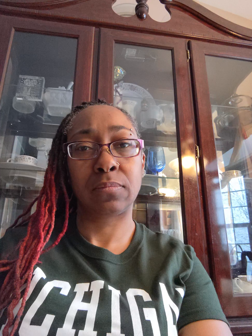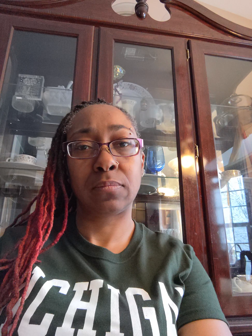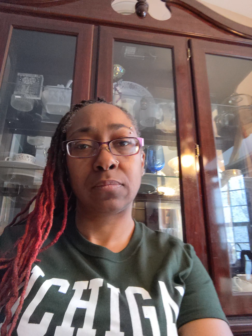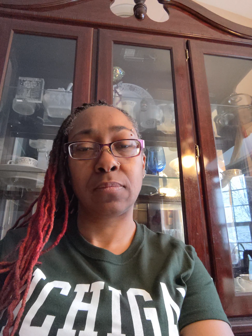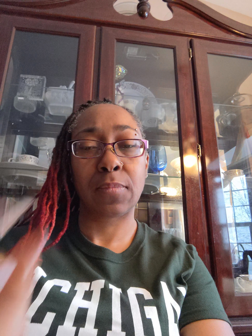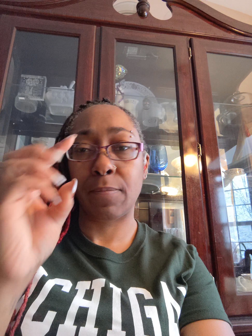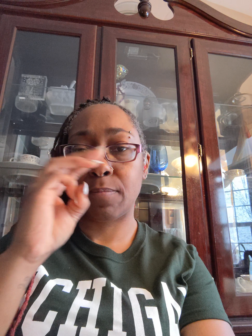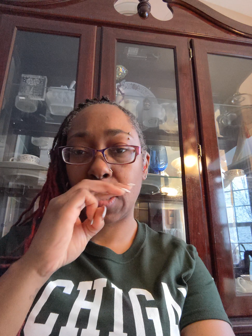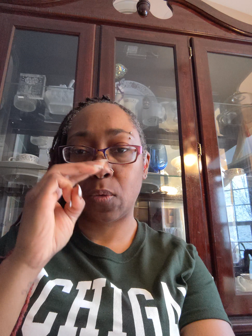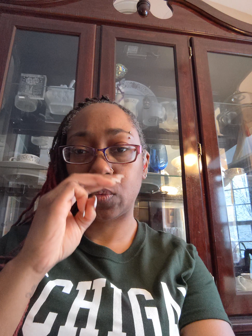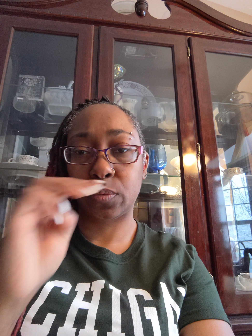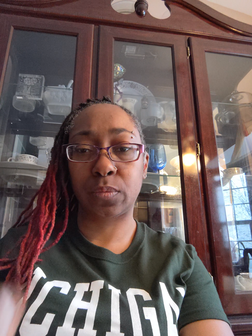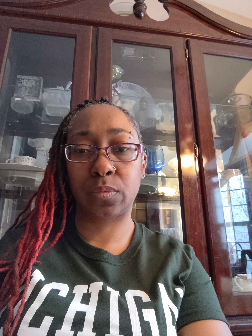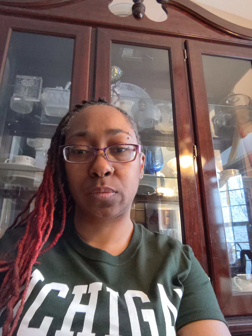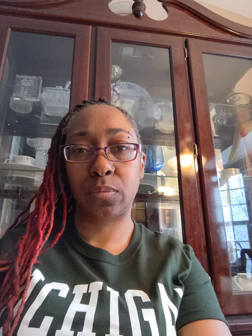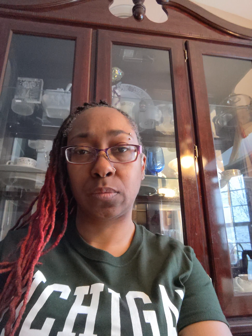mouse